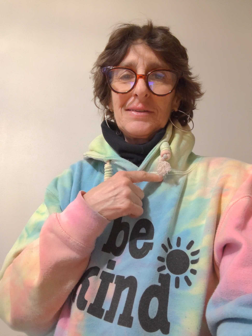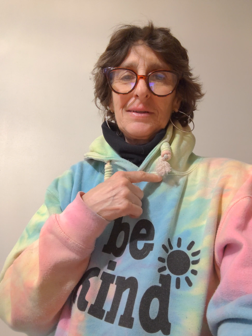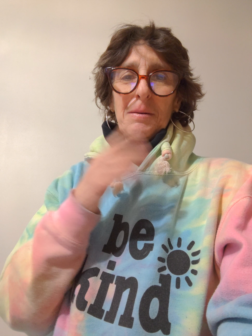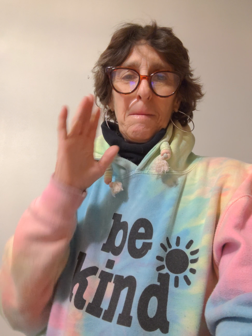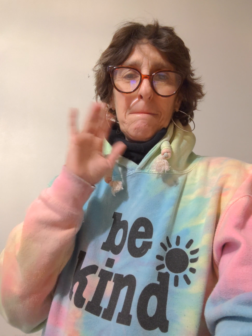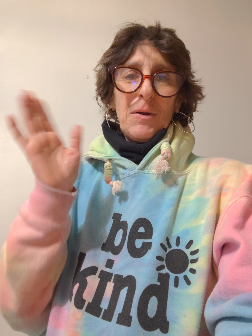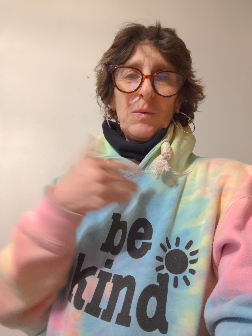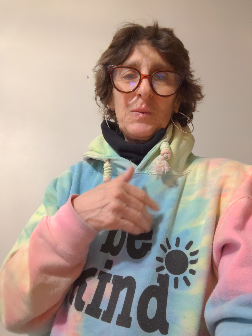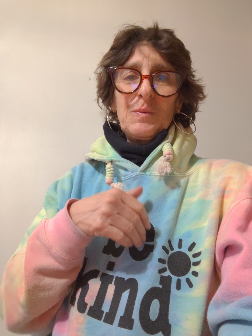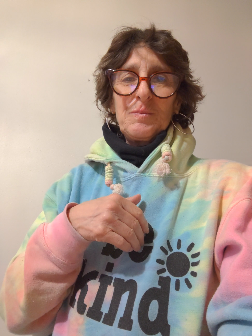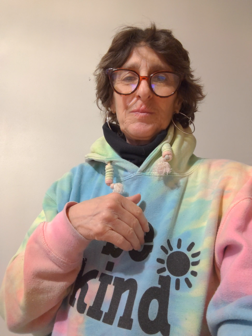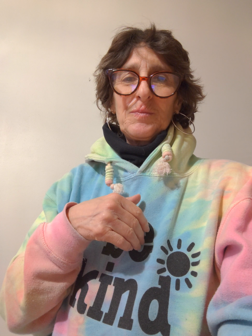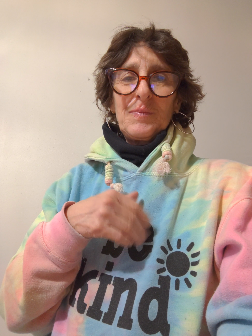bedroom